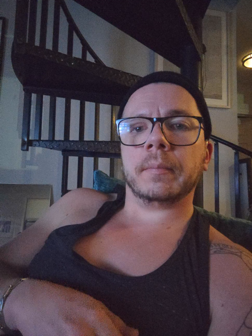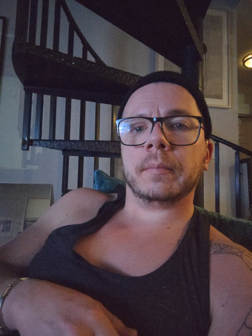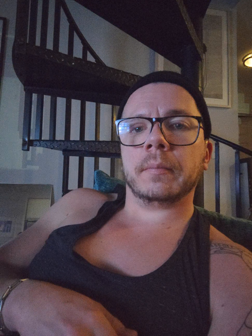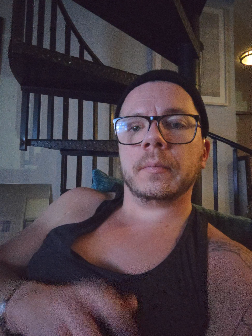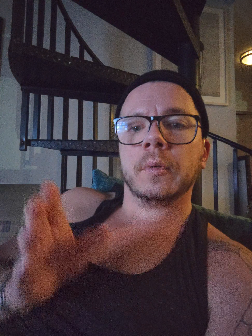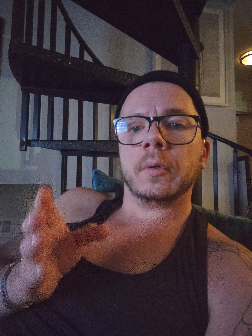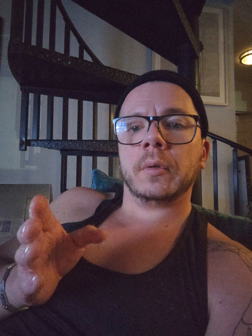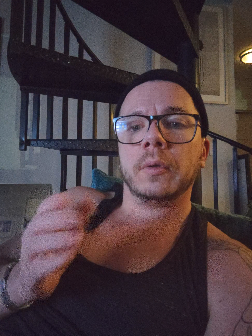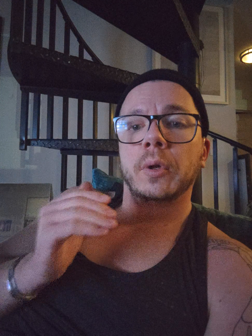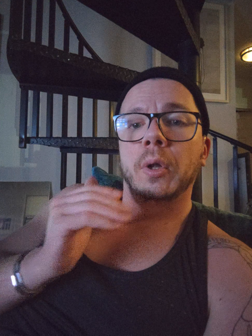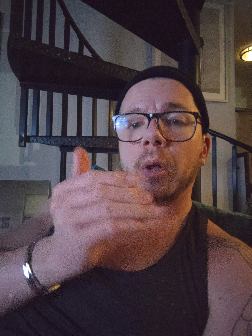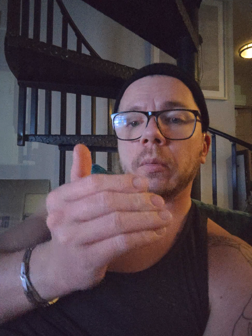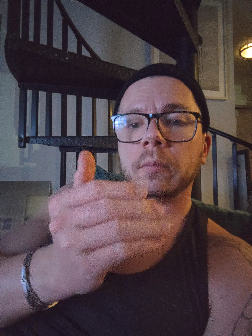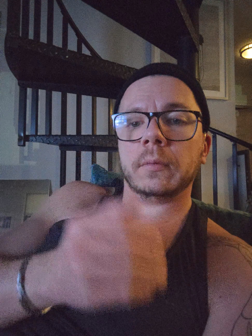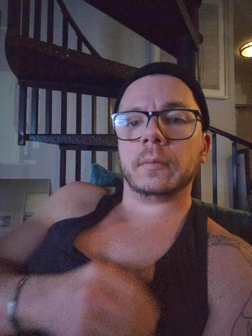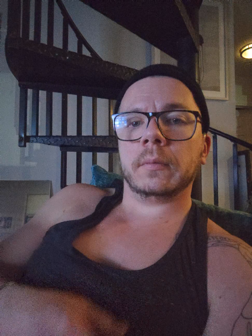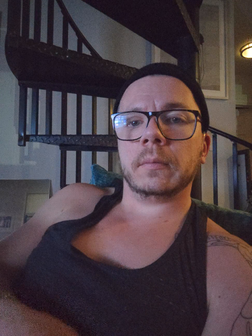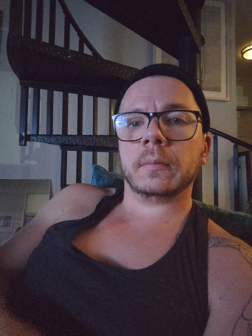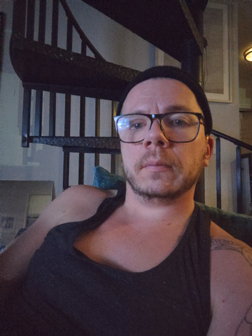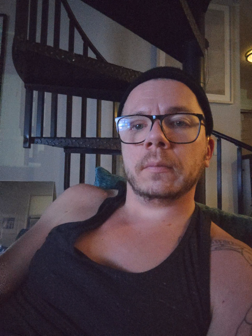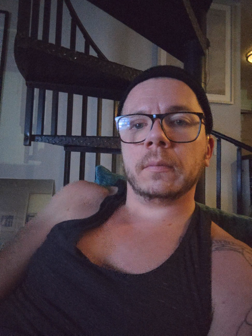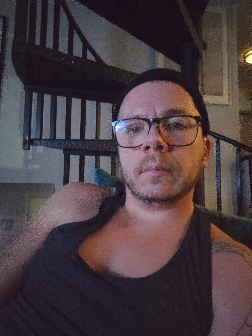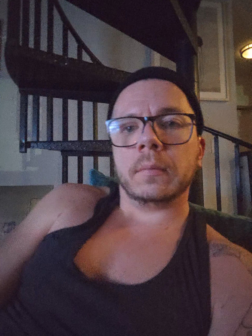close